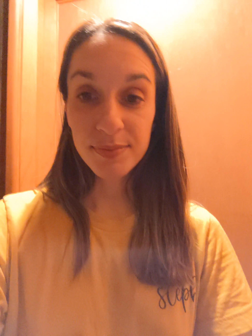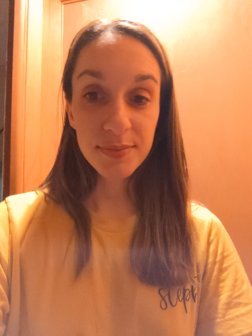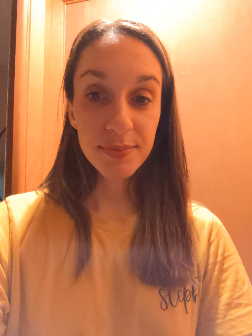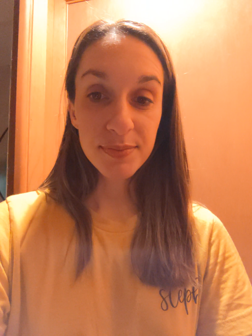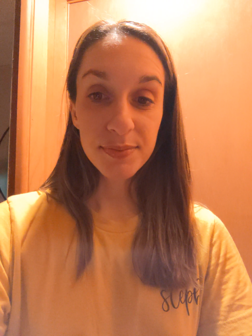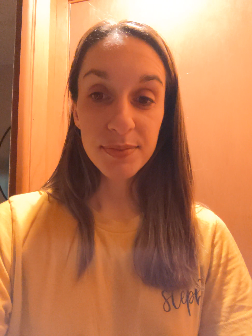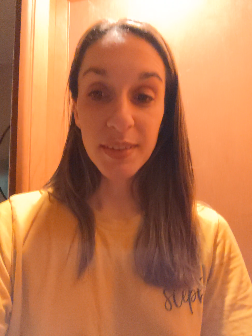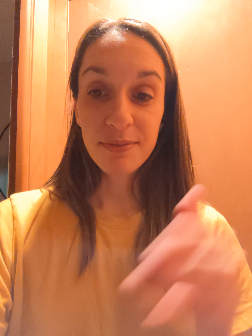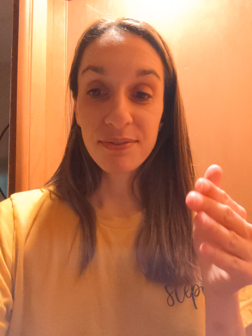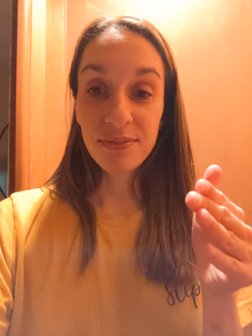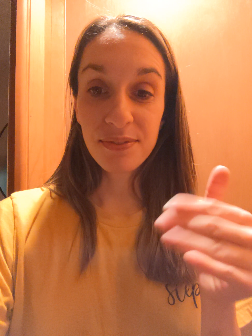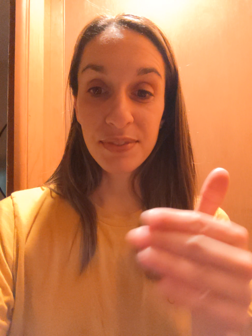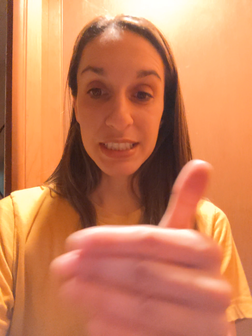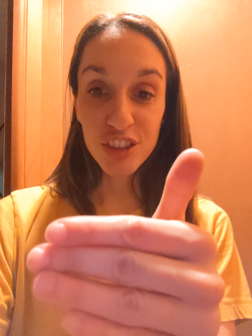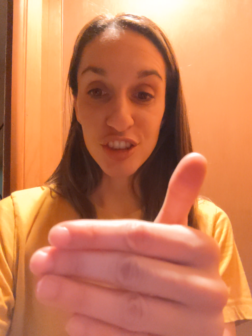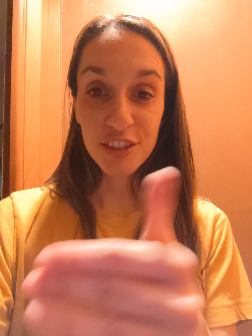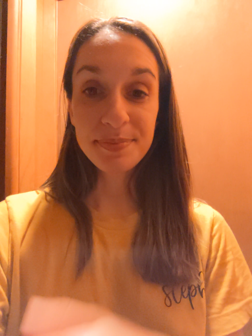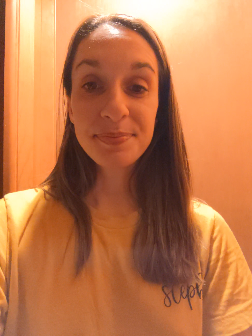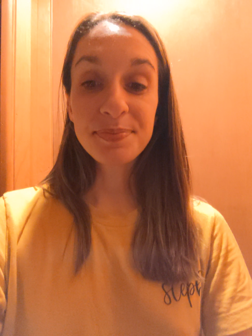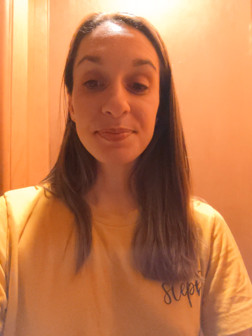fish